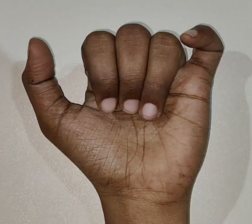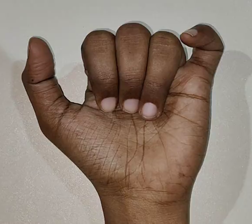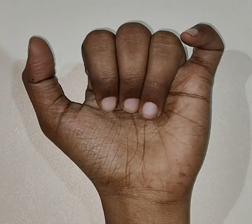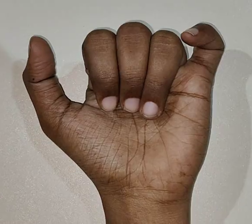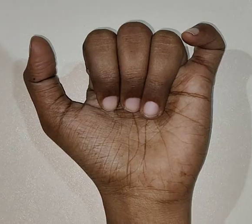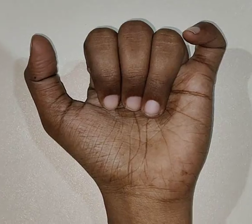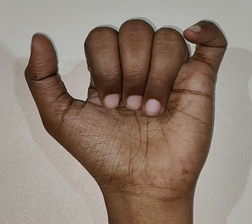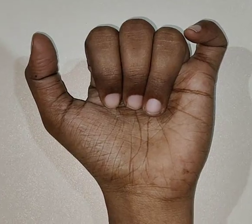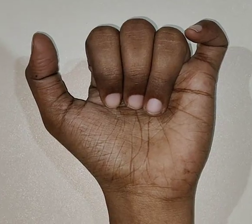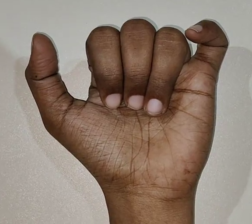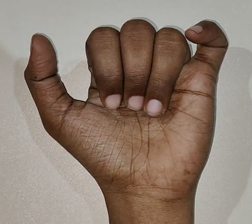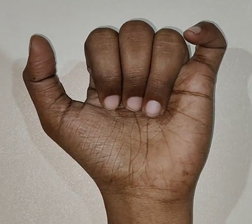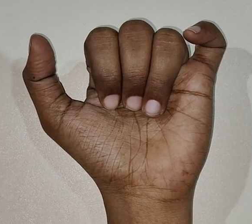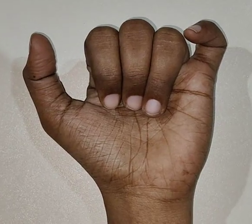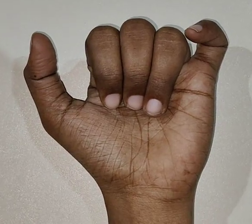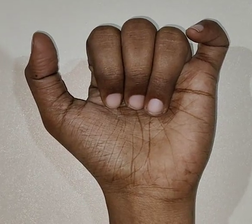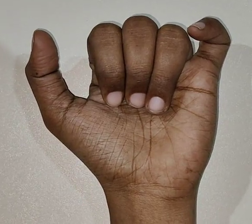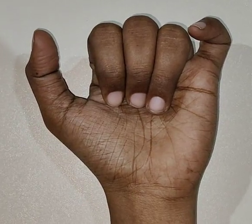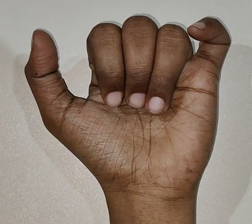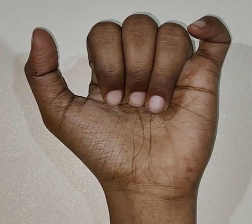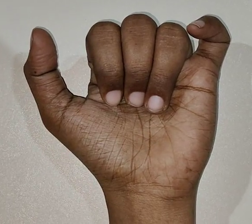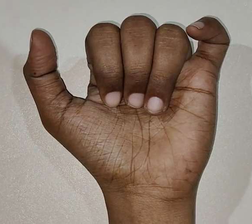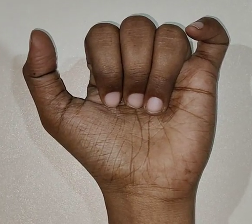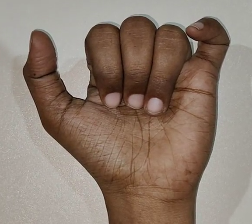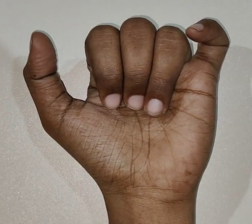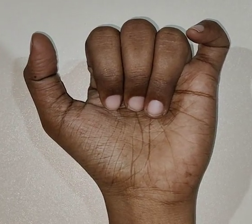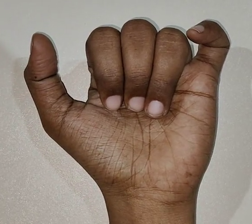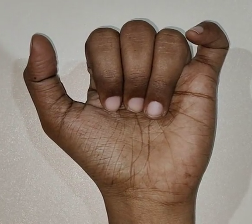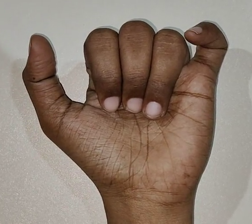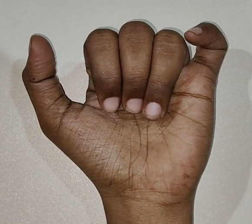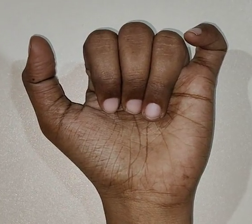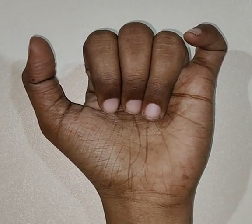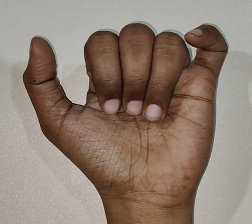ഋ